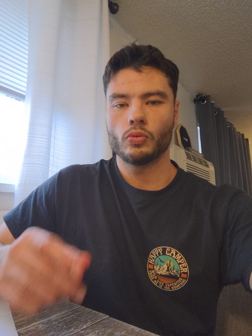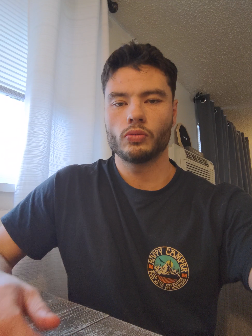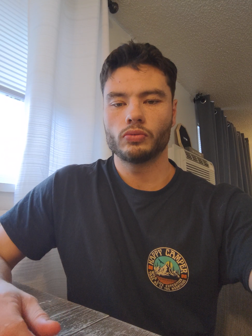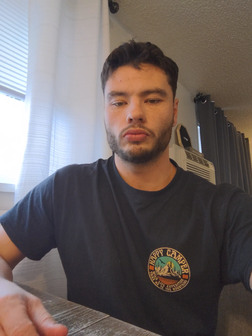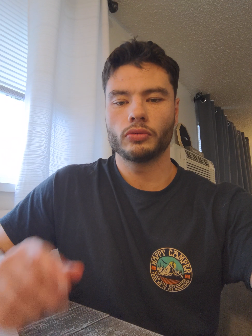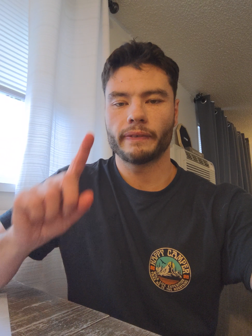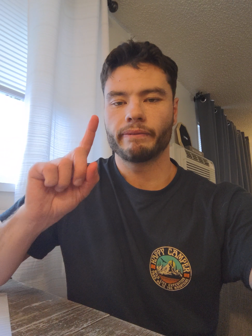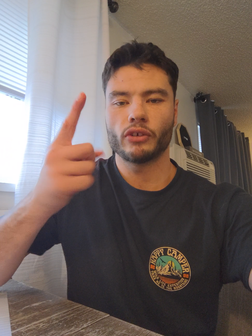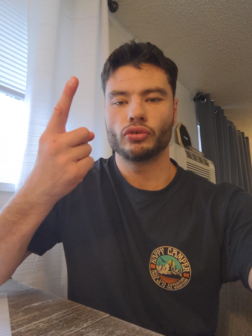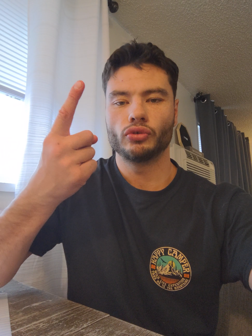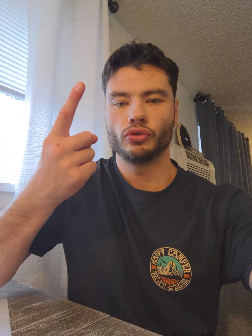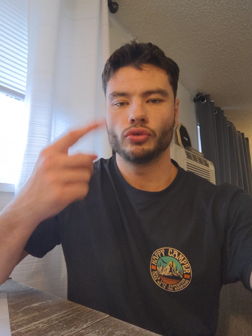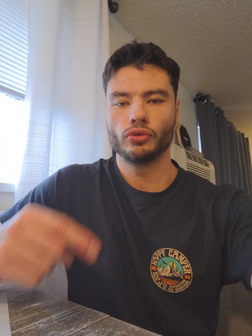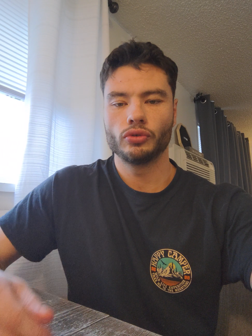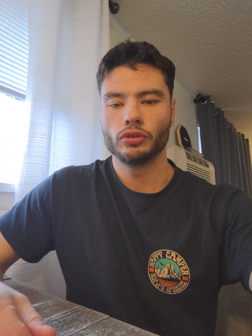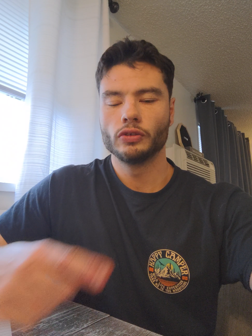first